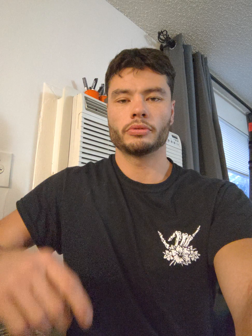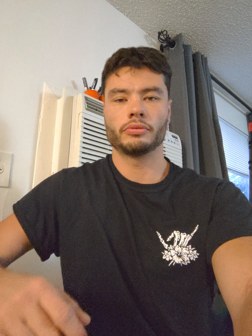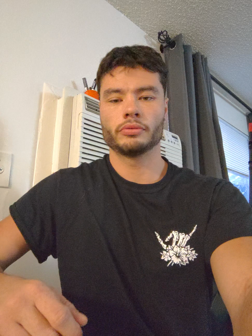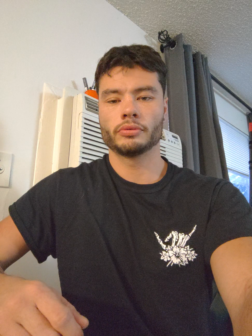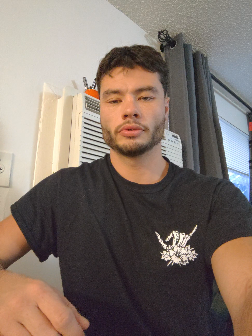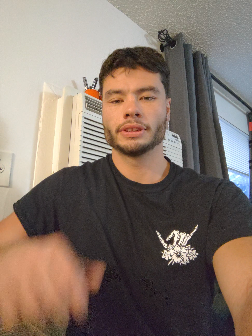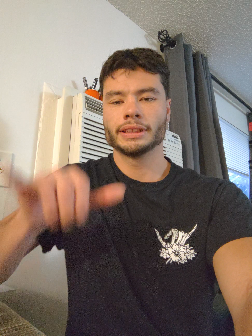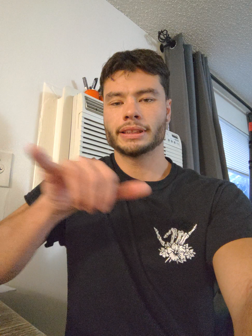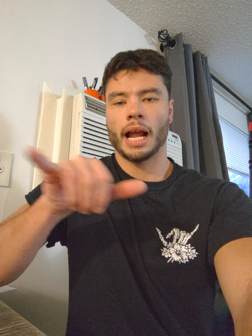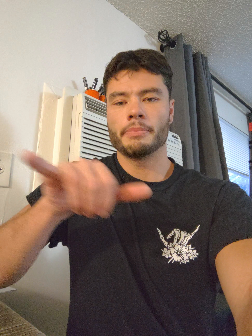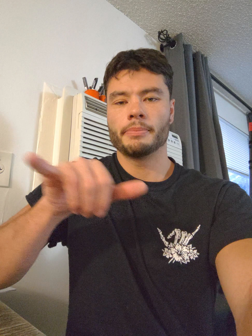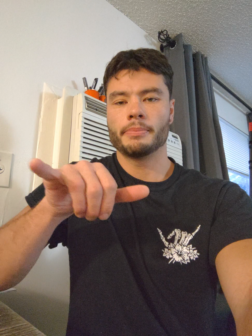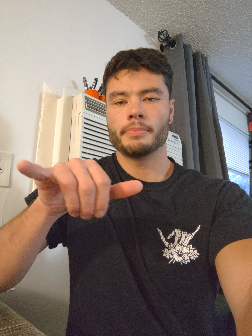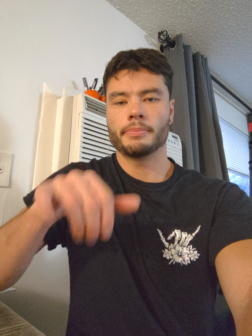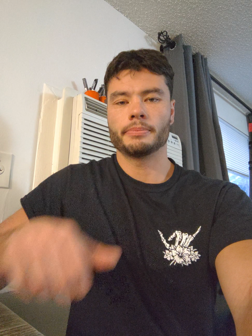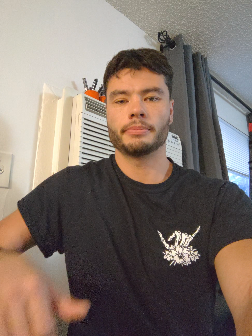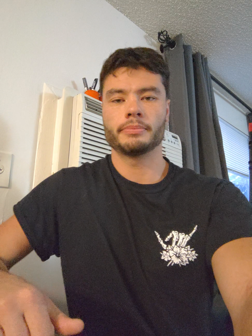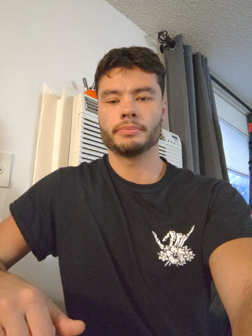same